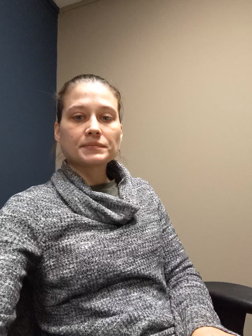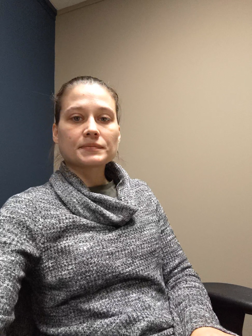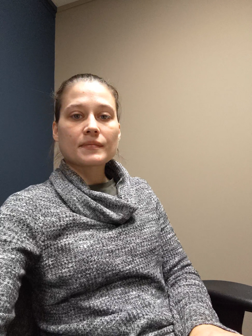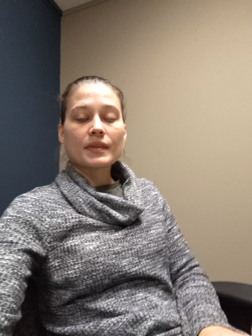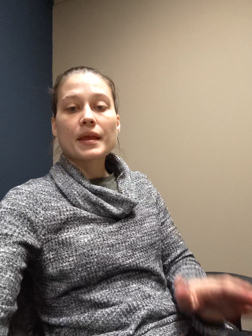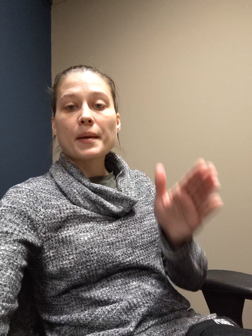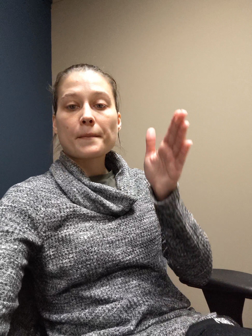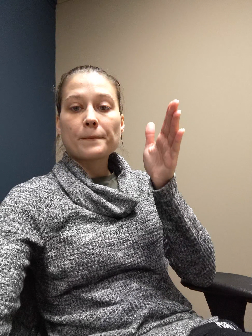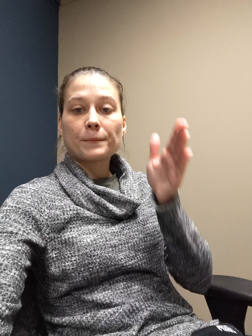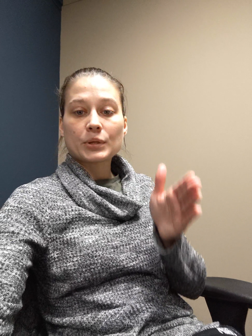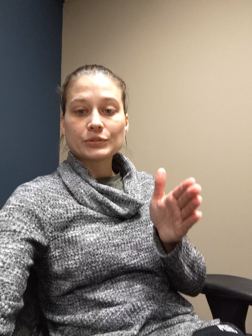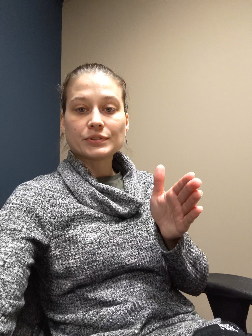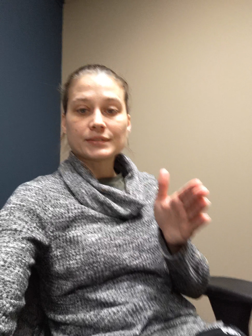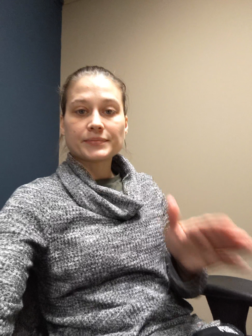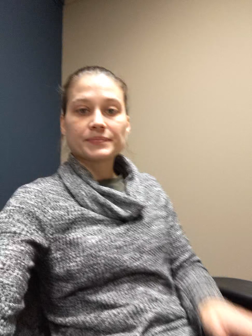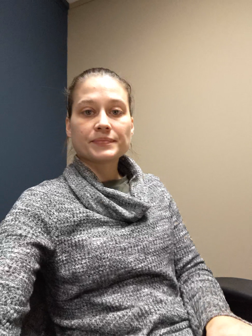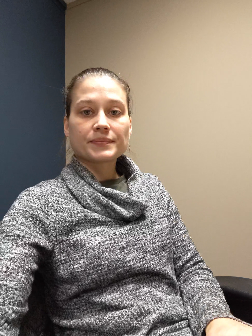person